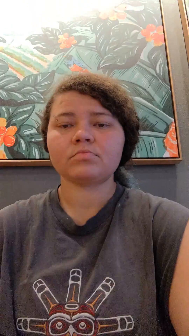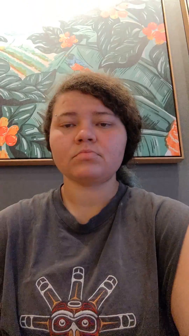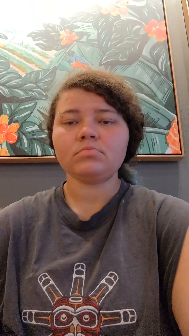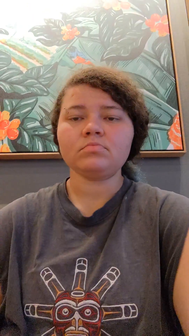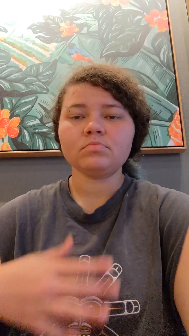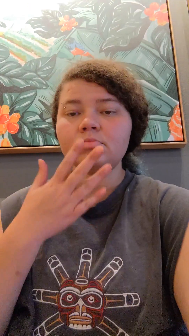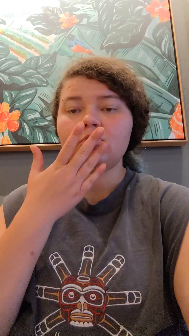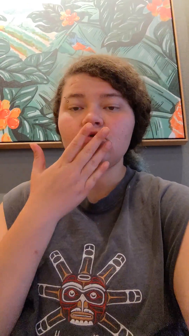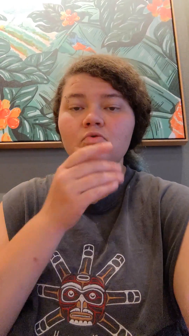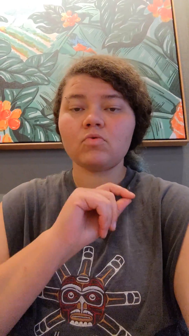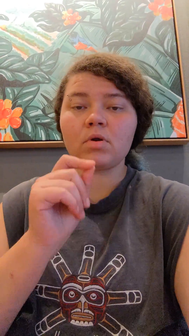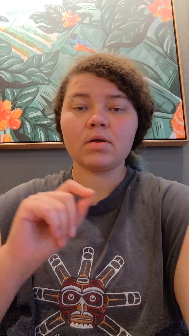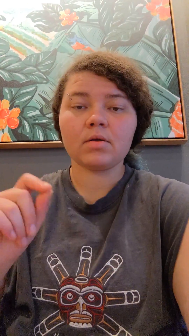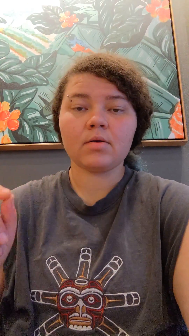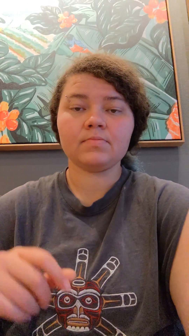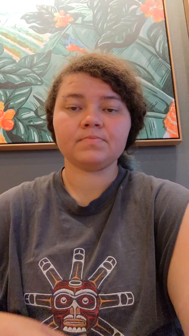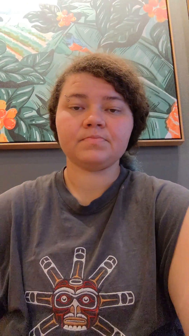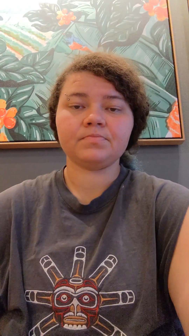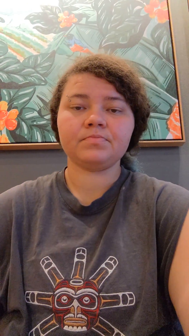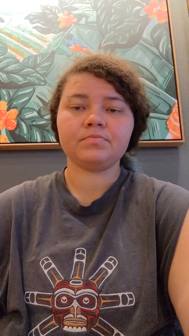crayon